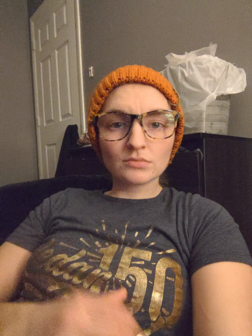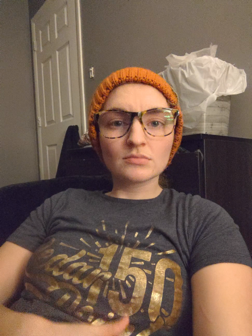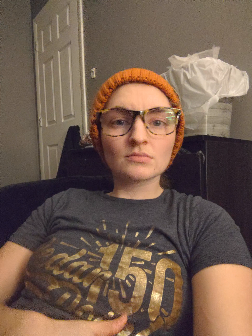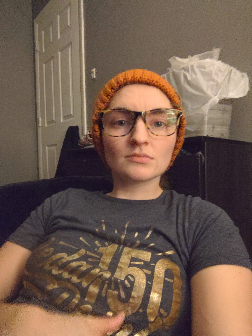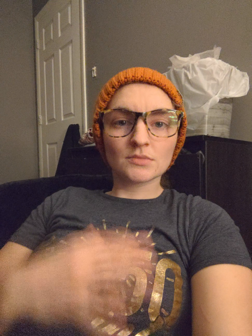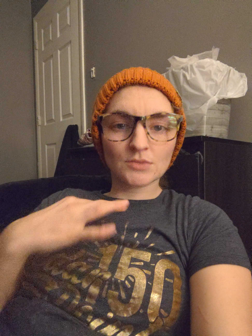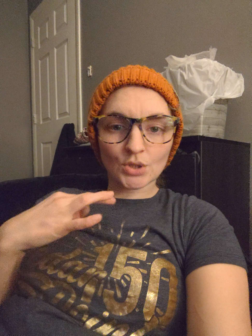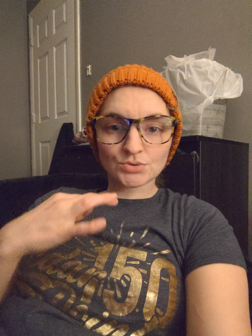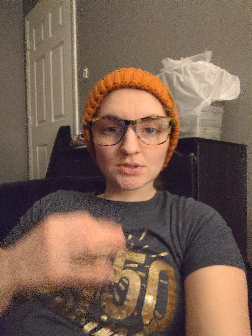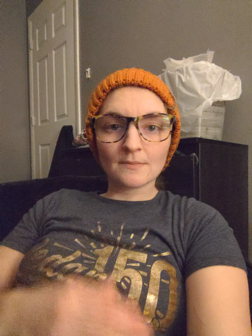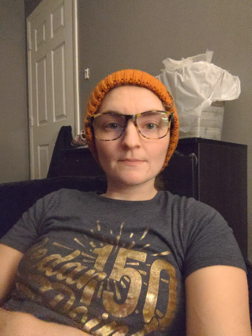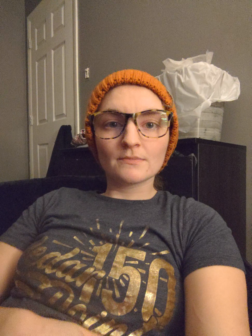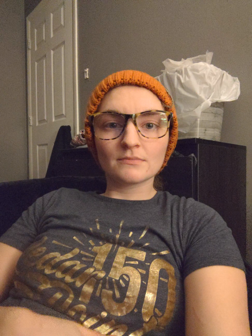shirt